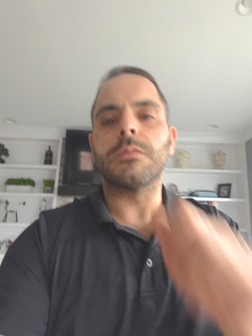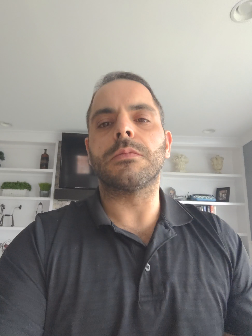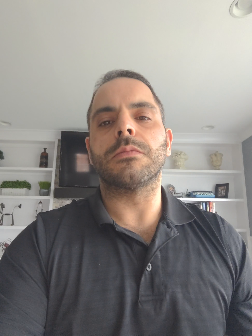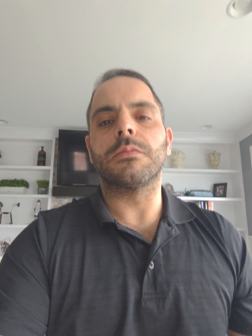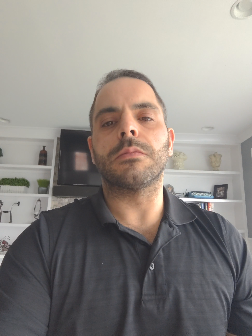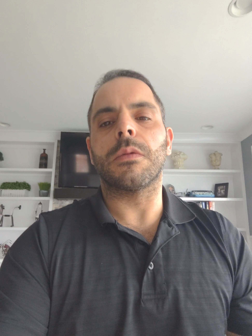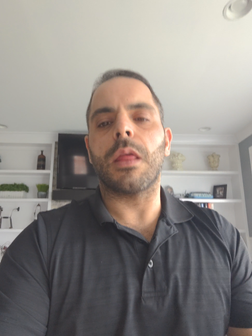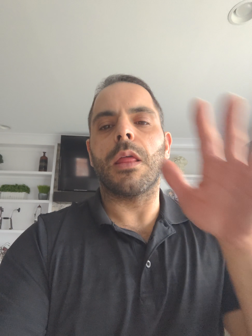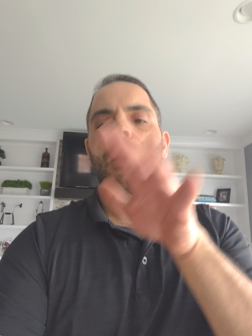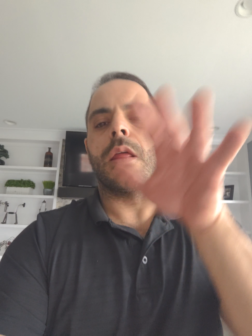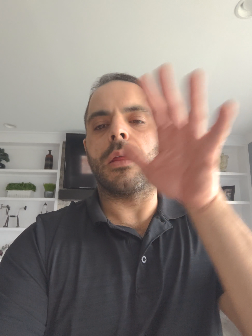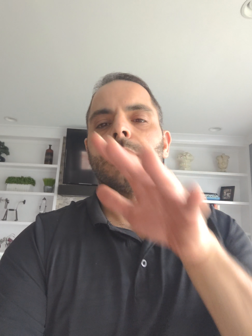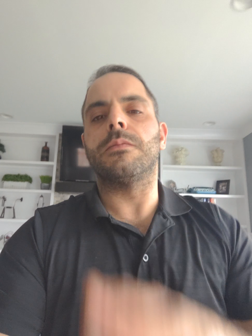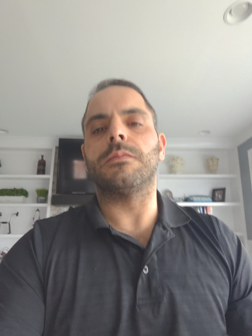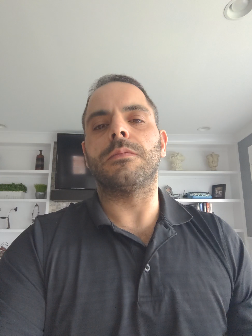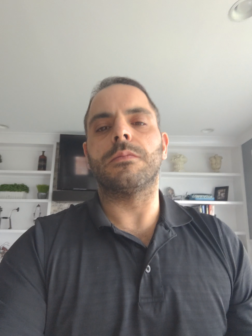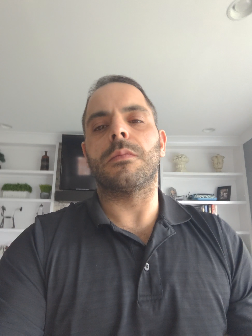alligator